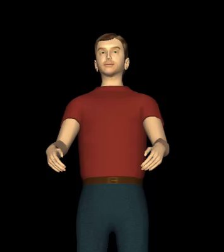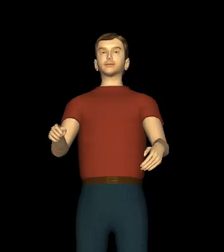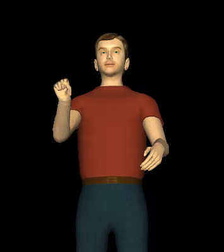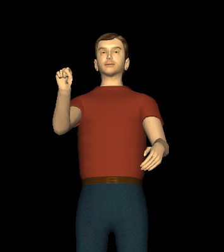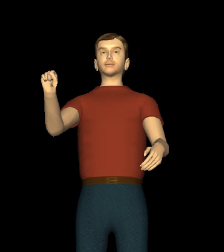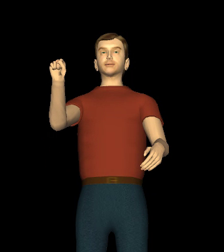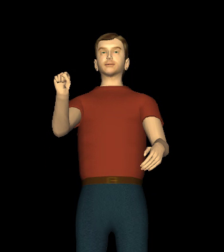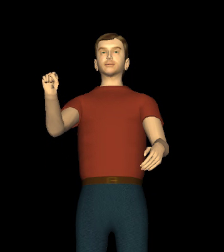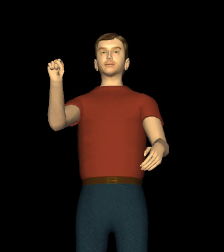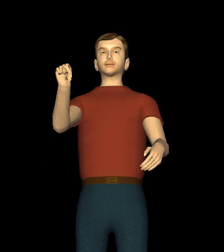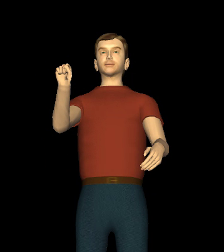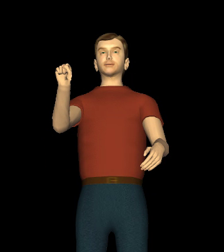السبت